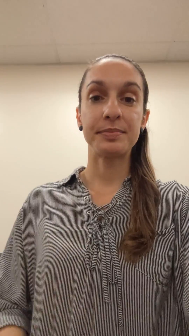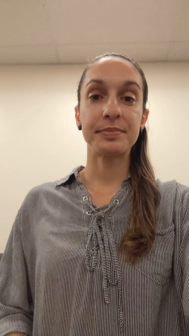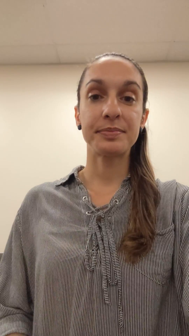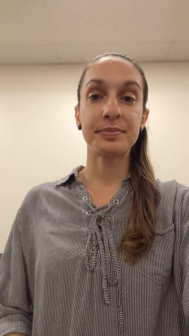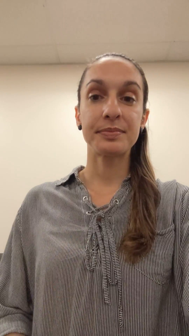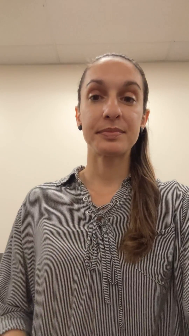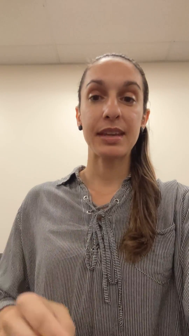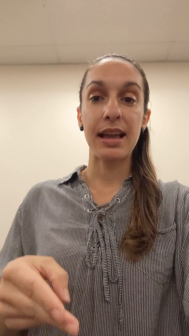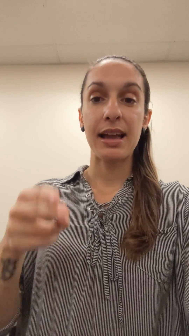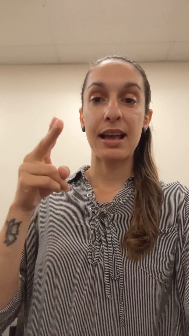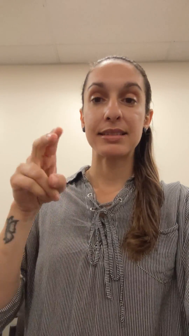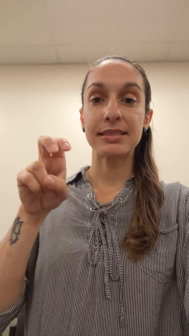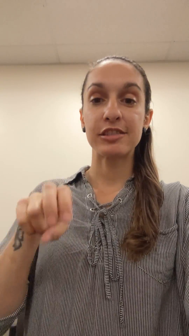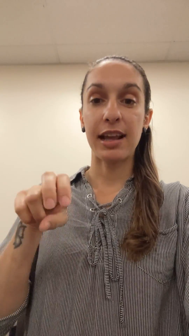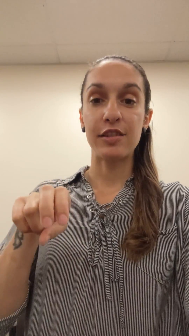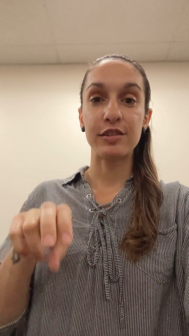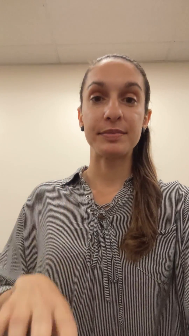high chair